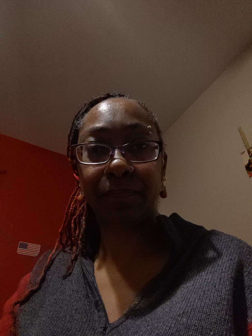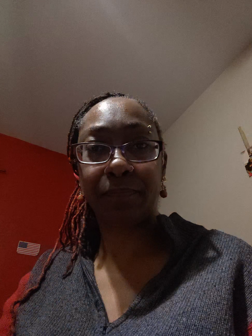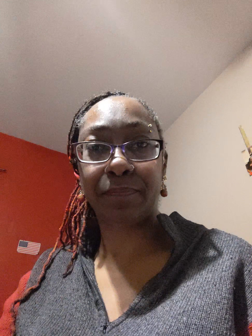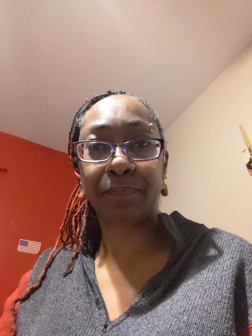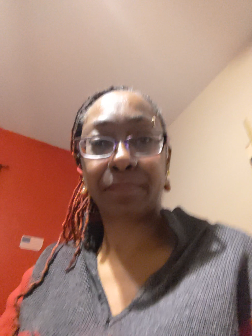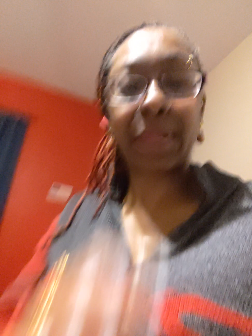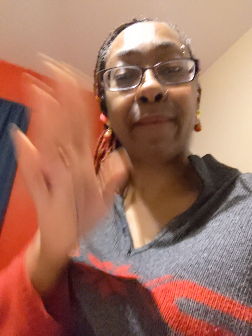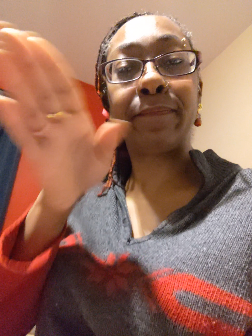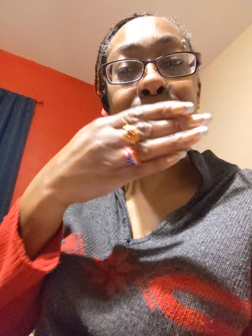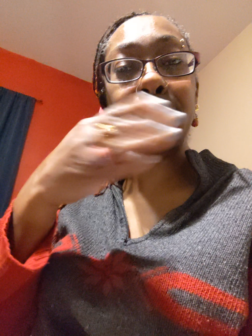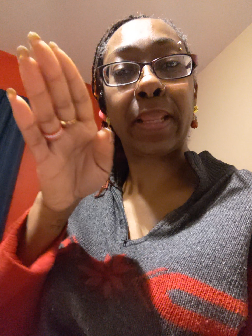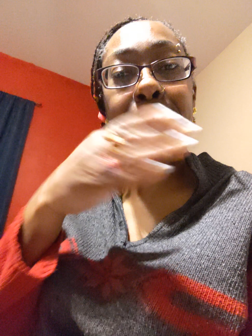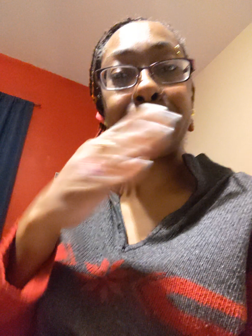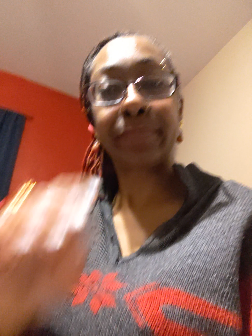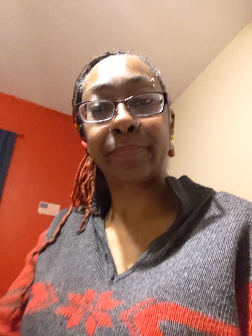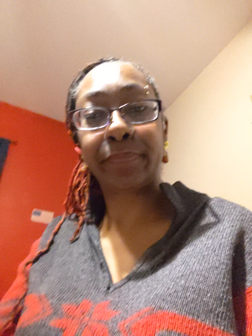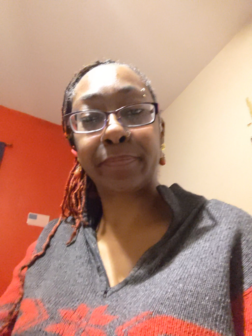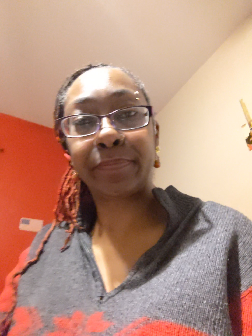flag